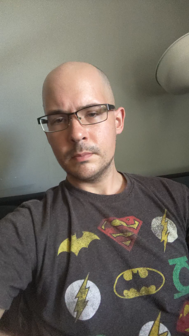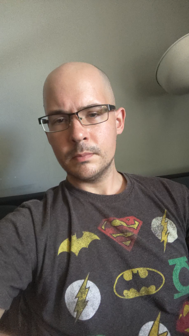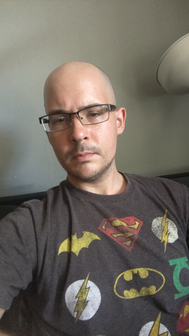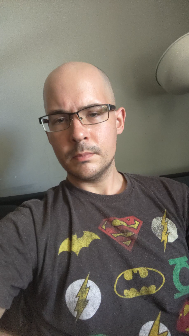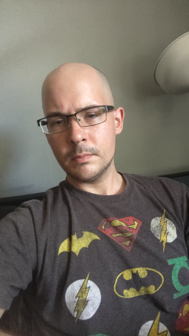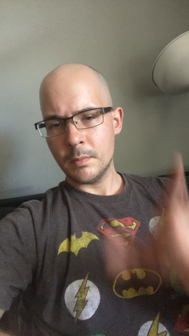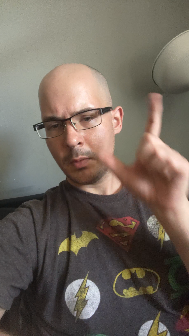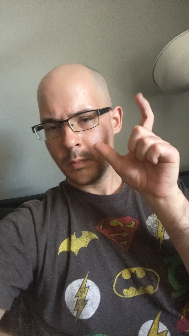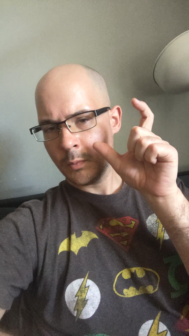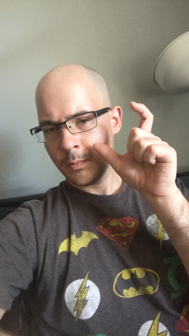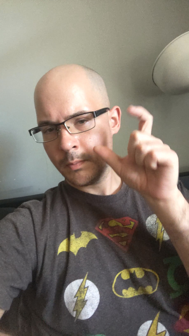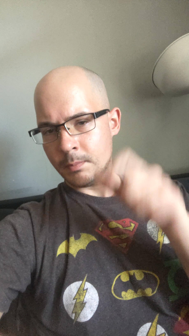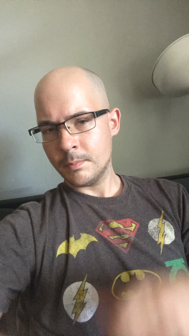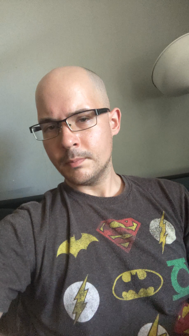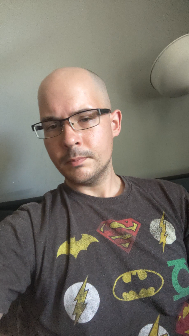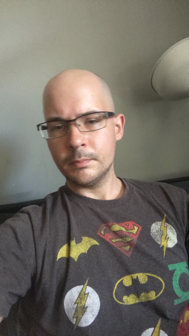camera